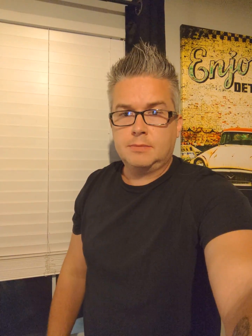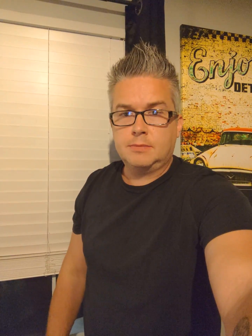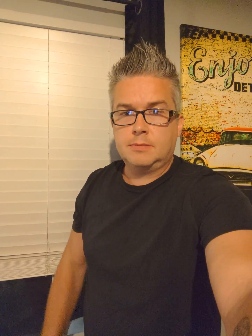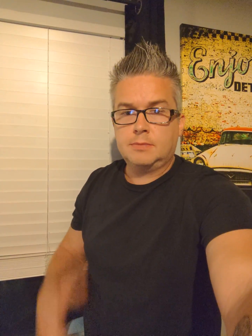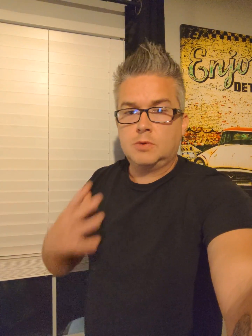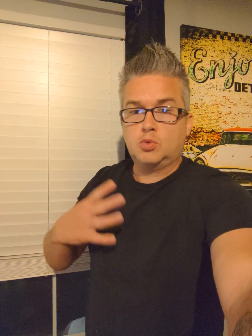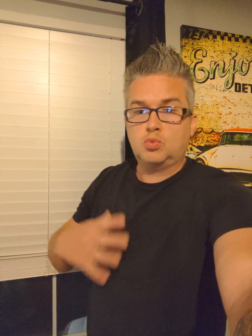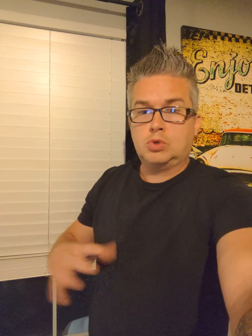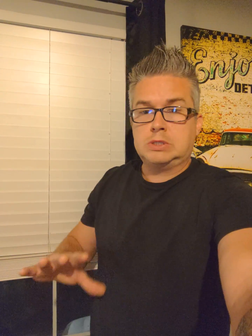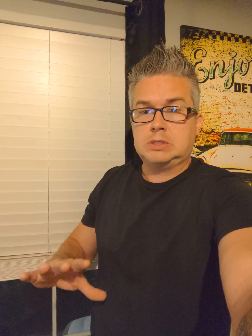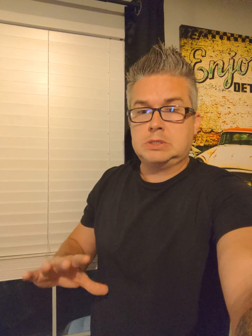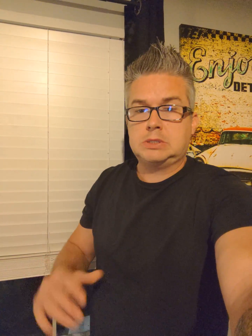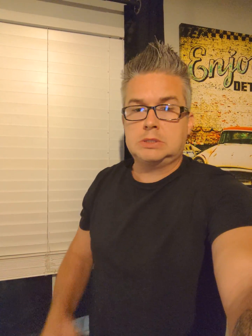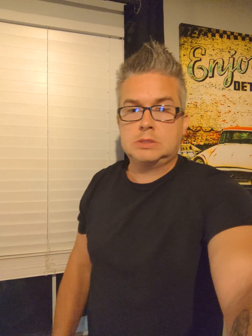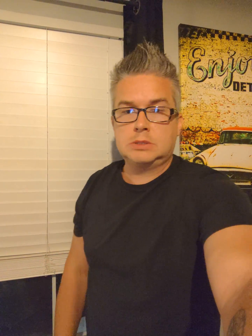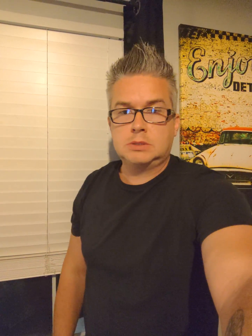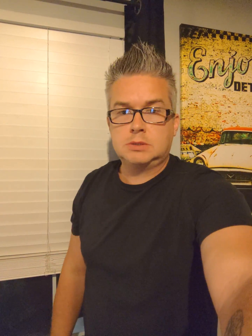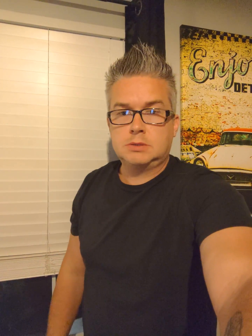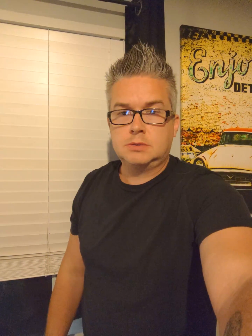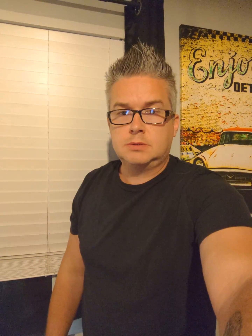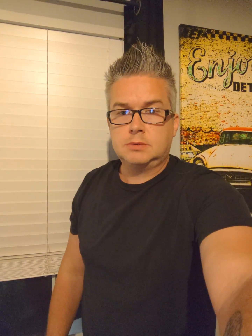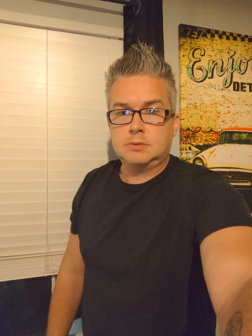dress